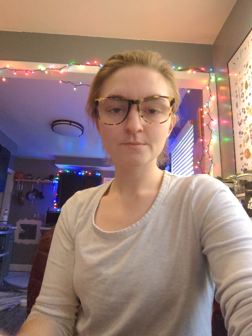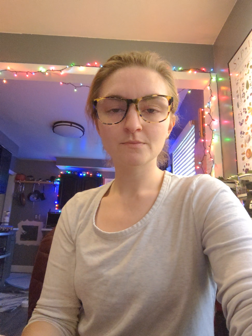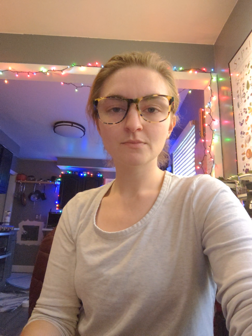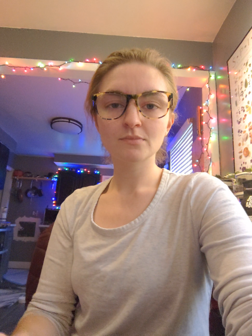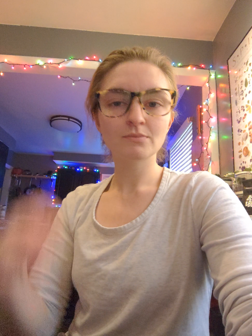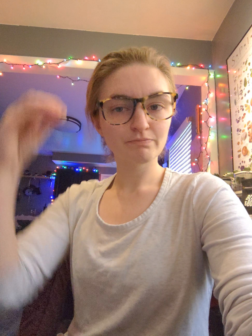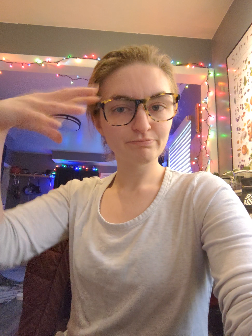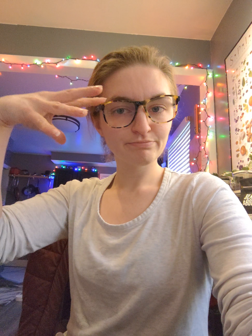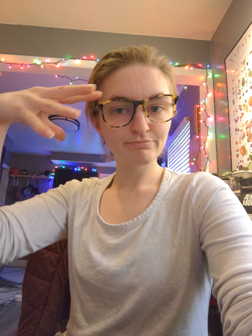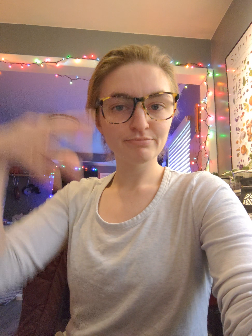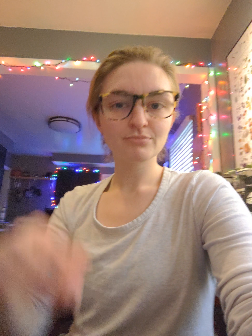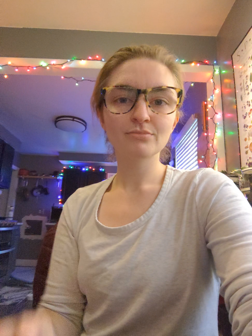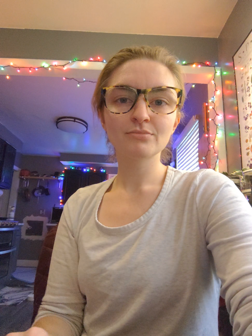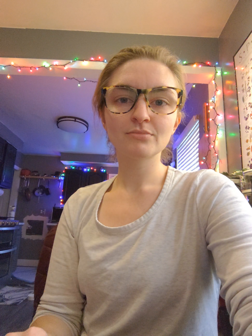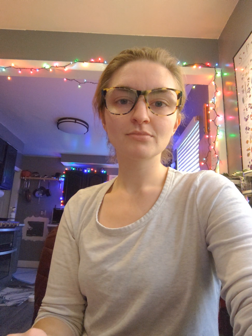lamp